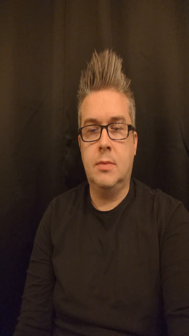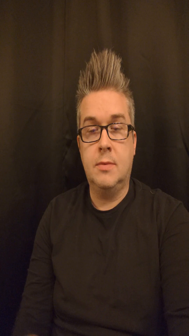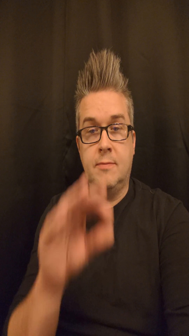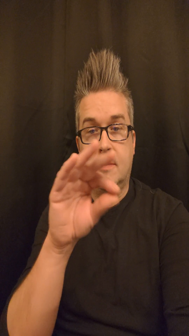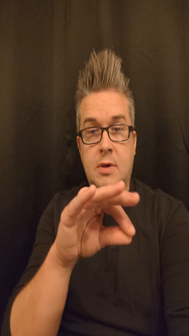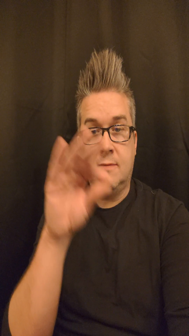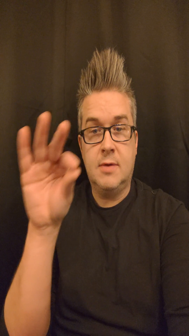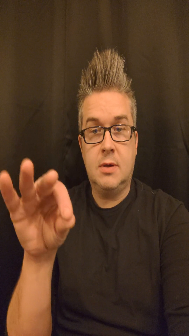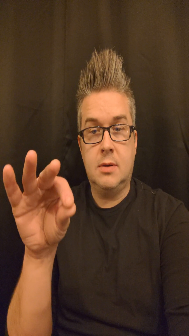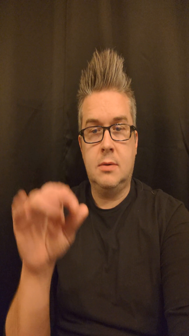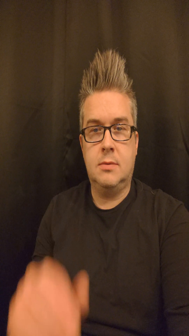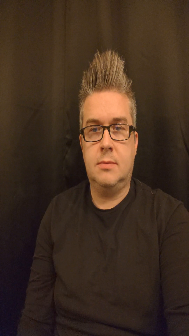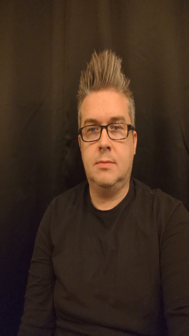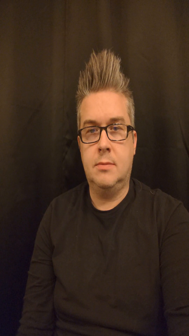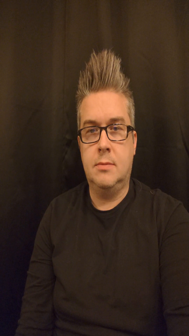french fries